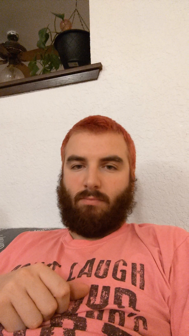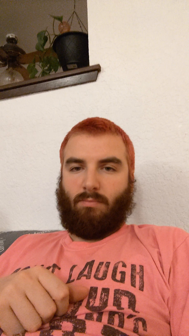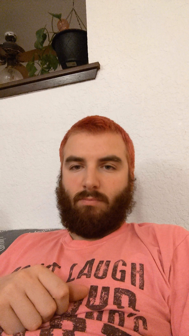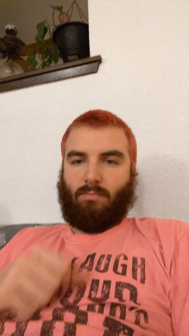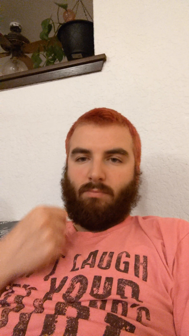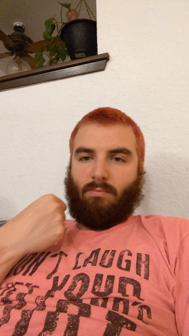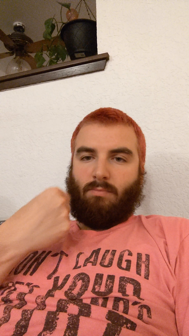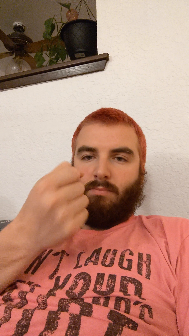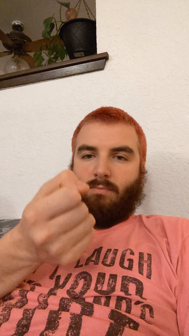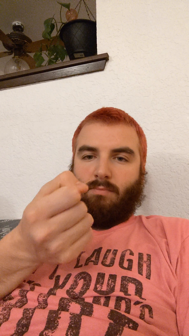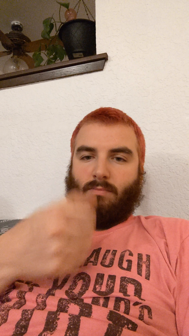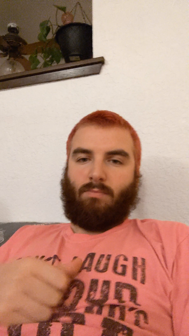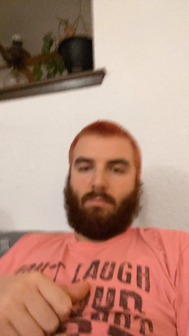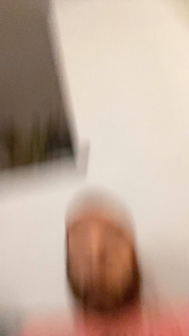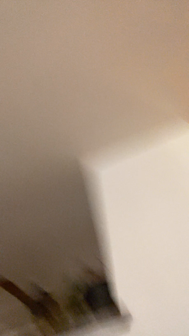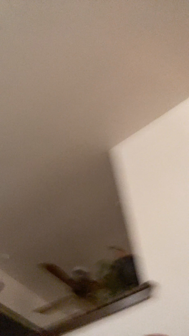drive